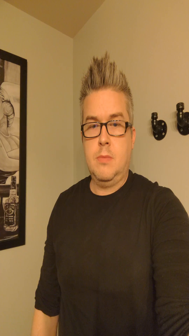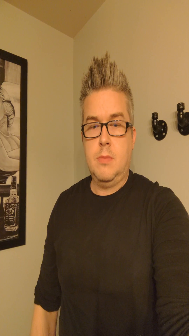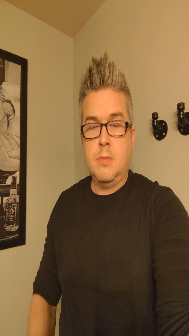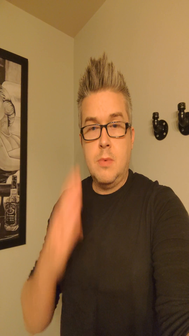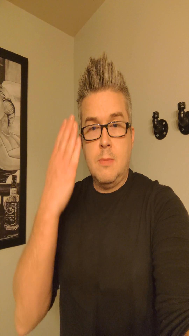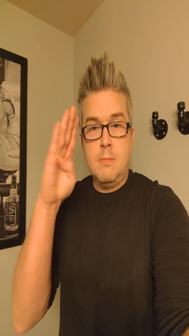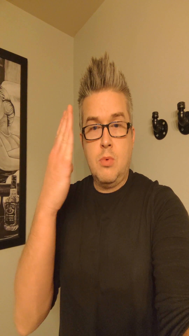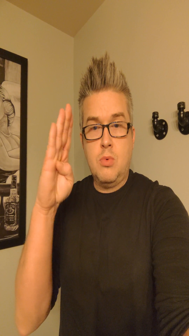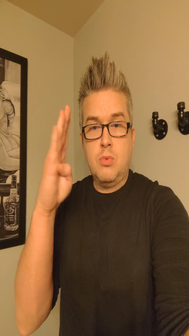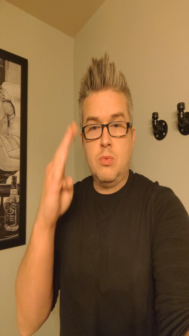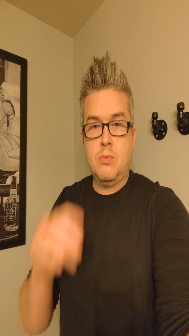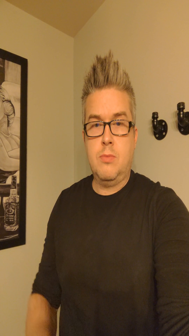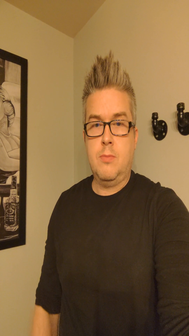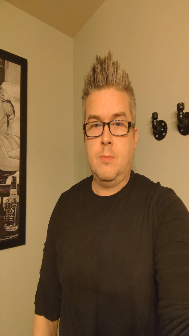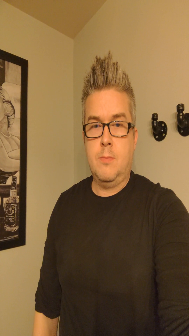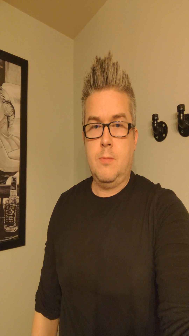blue